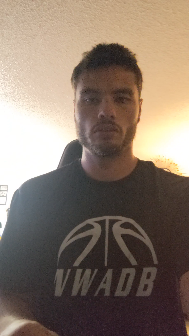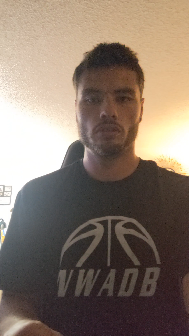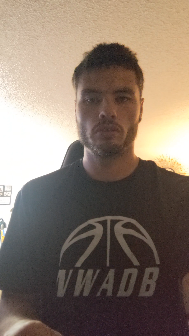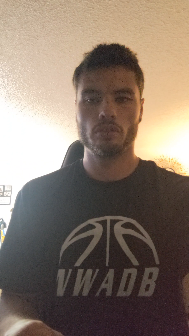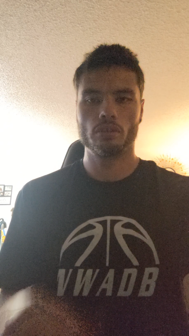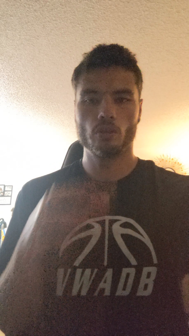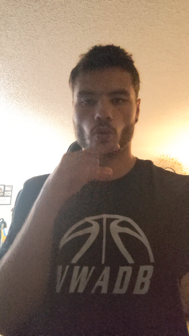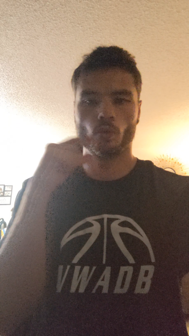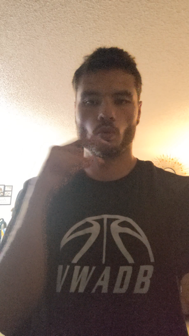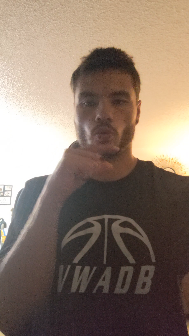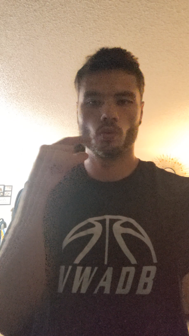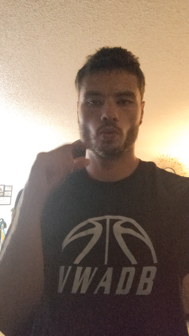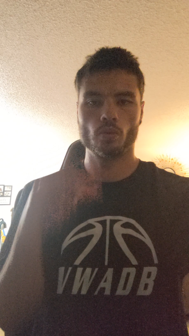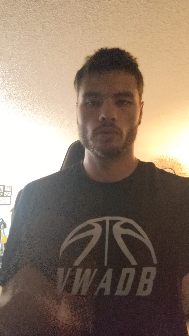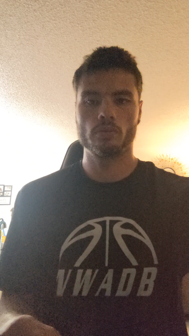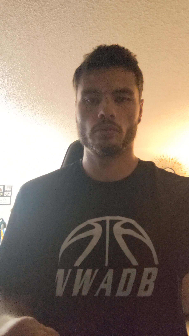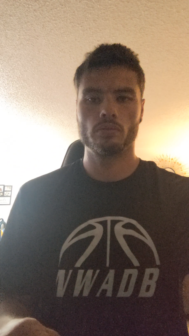glue